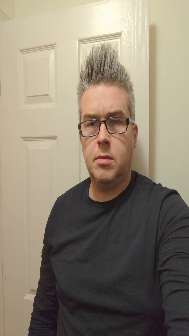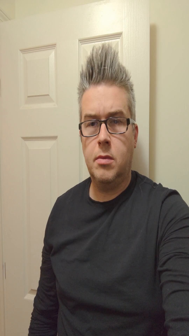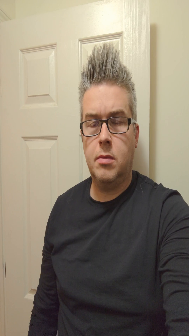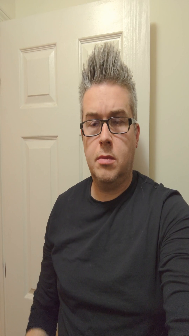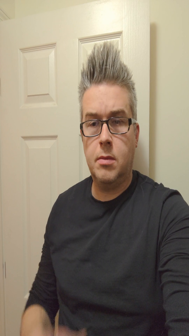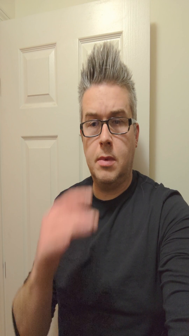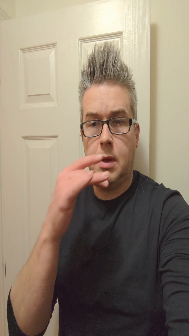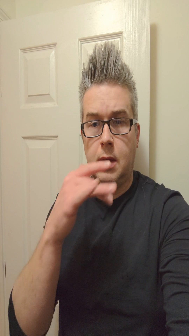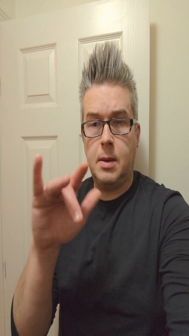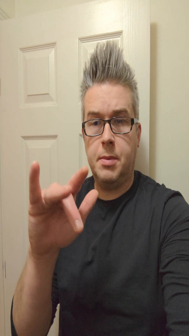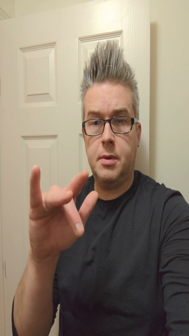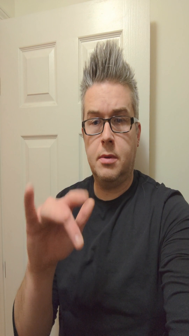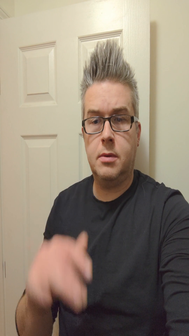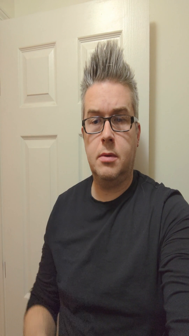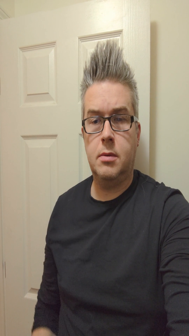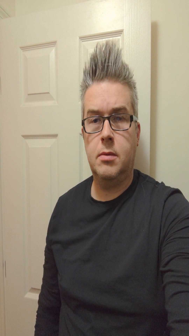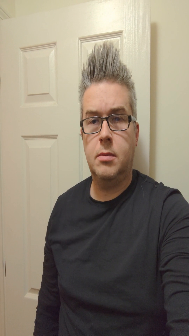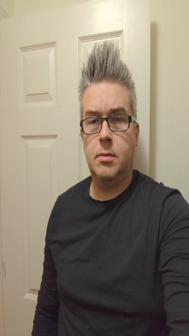empty